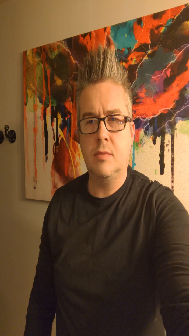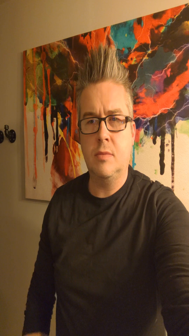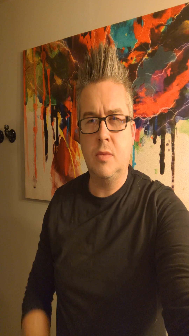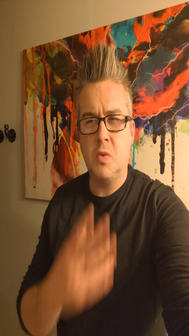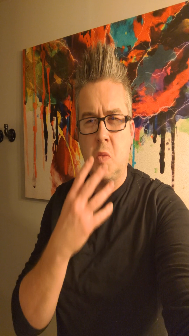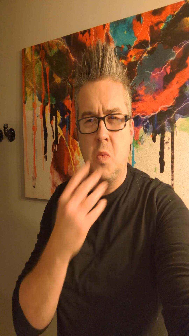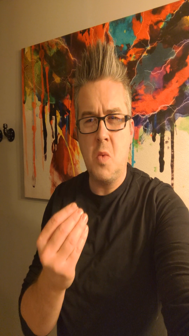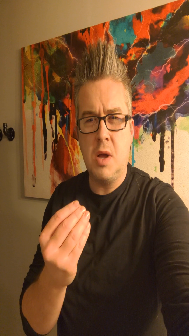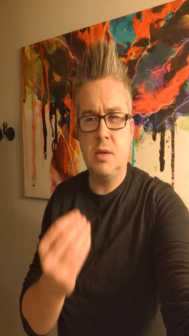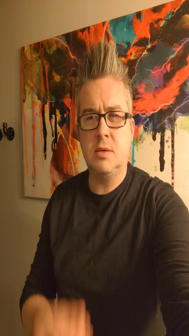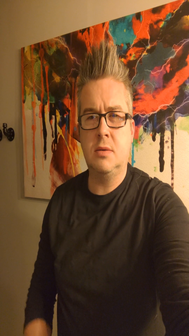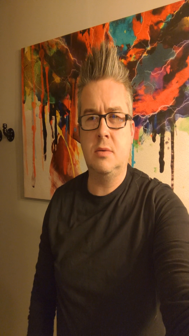wet